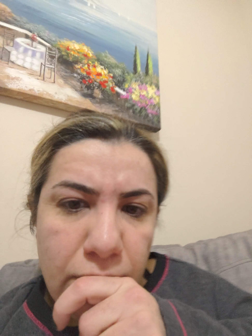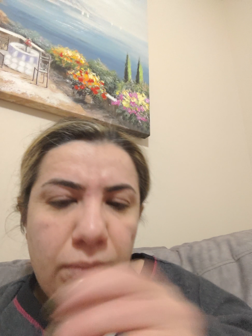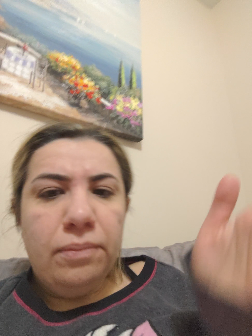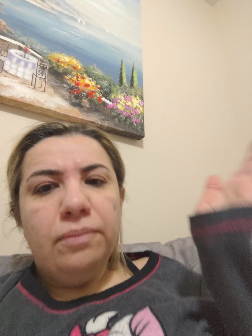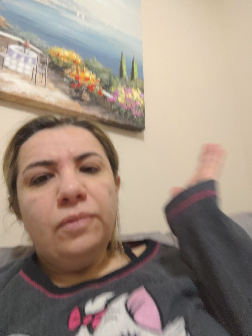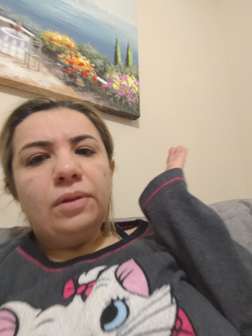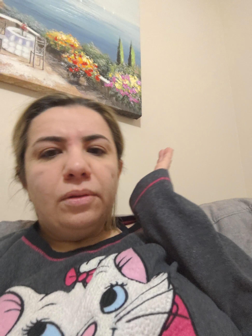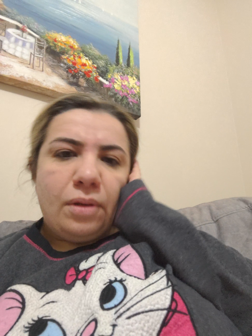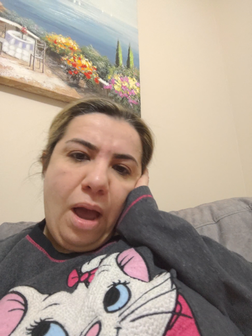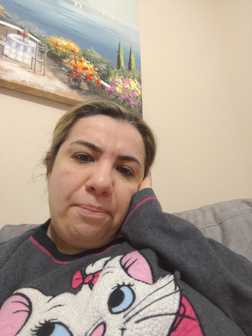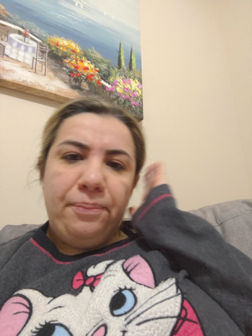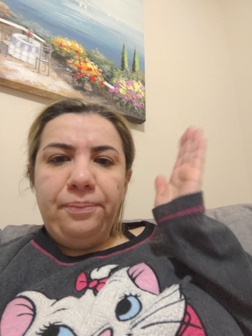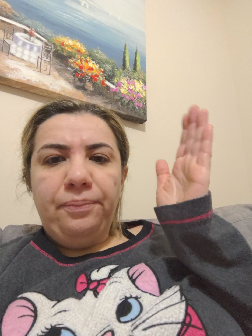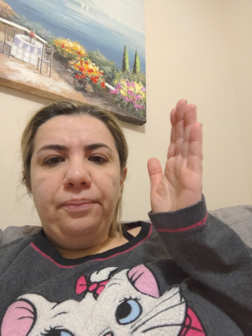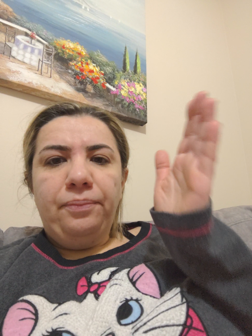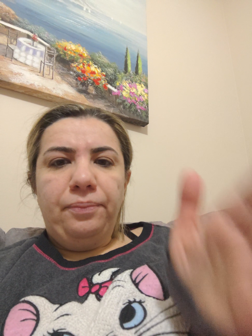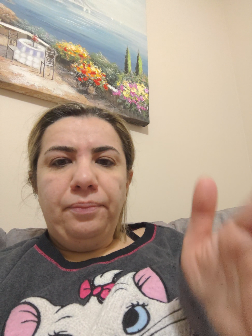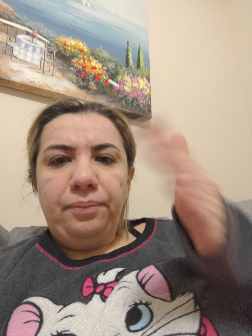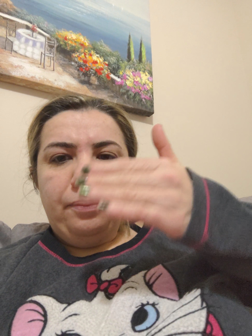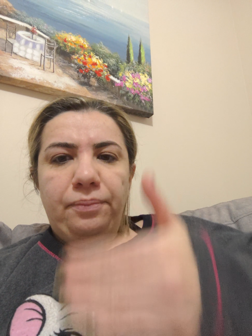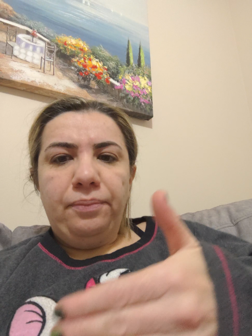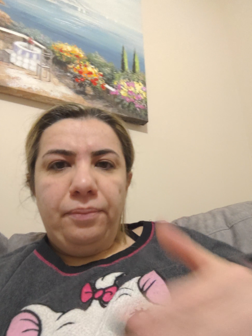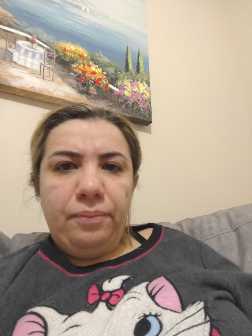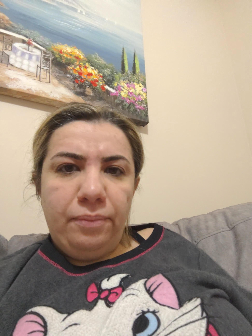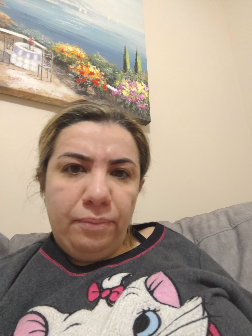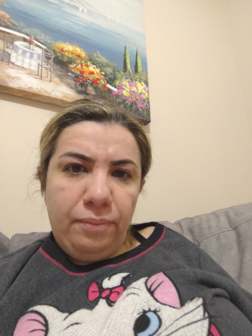bedroom